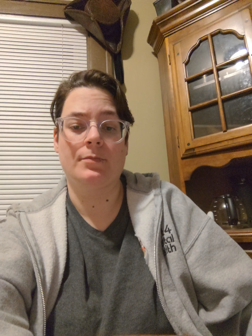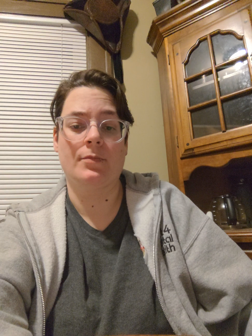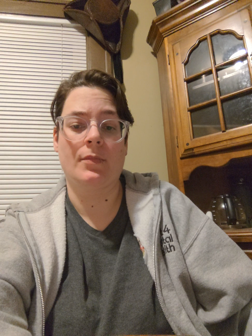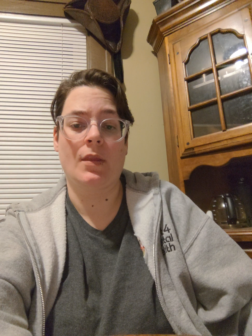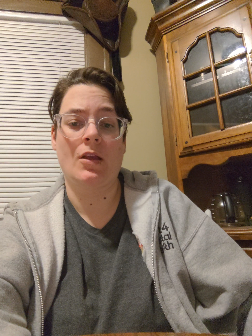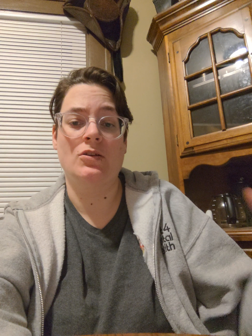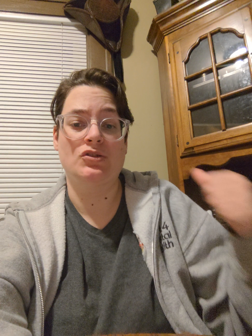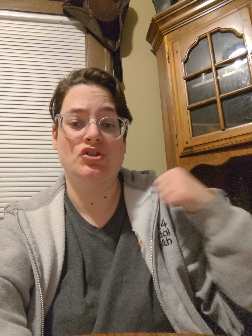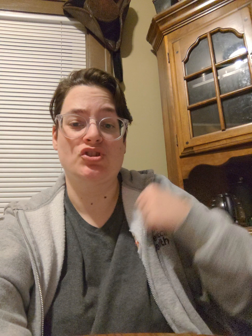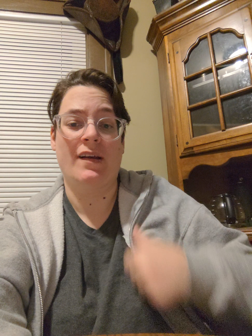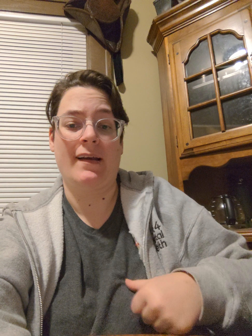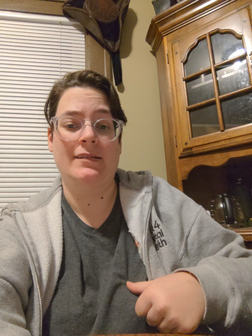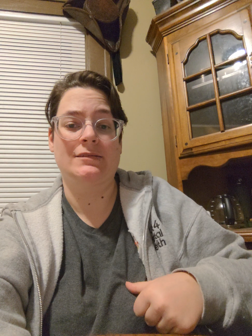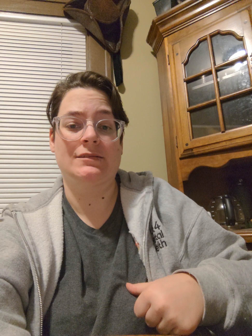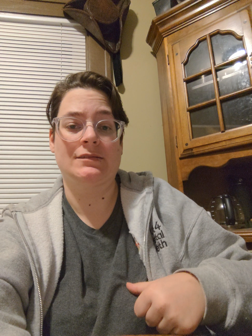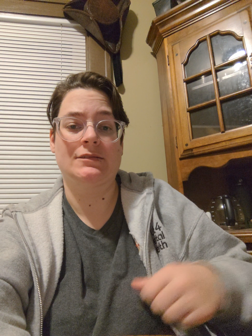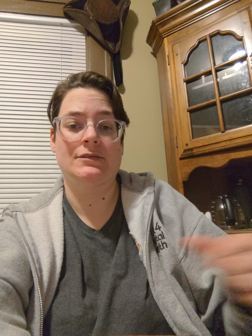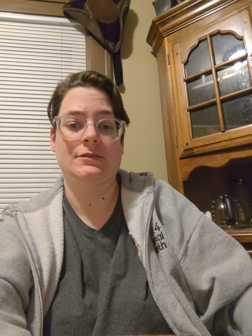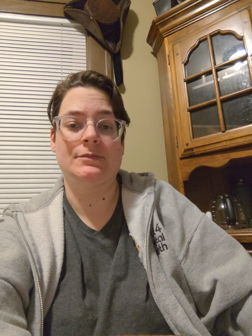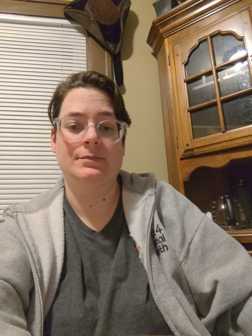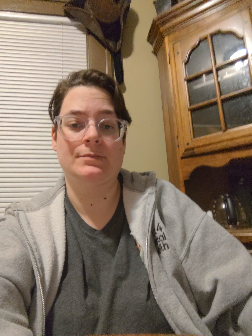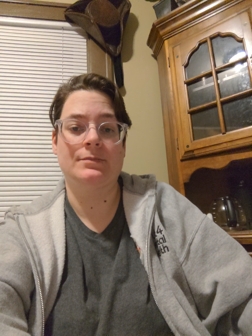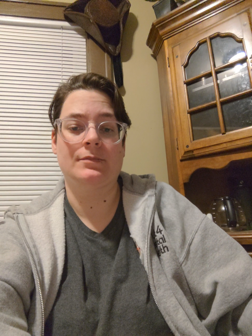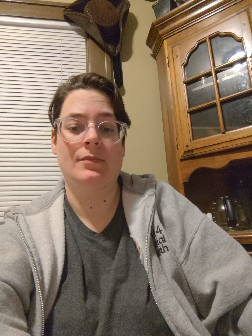jacket